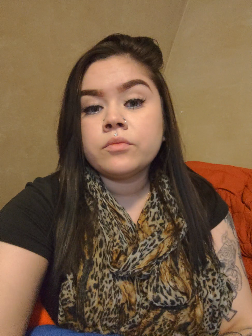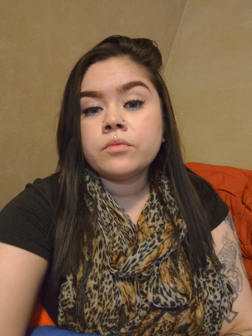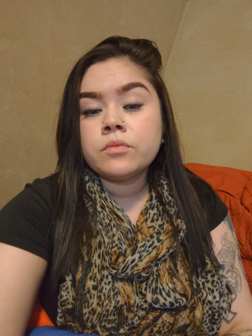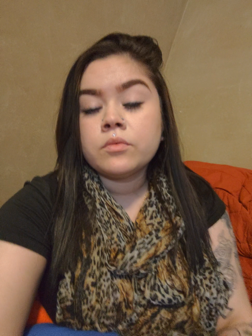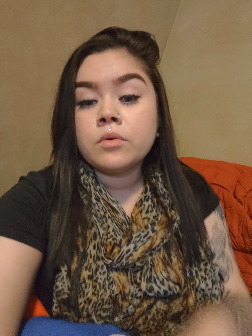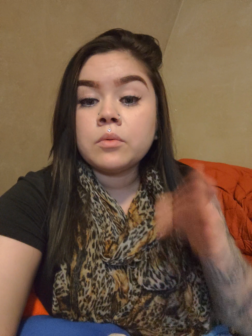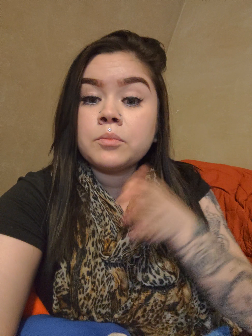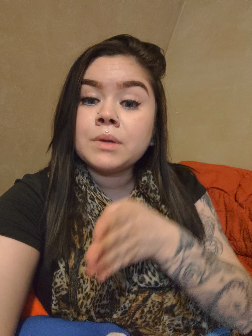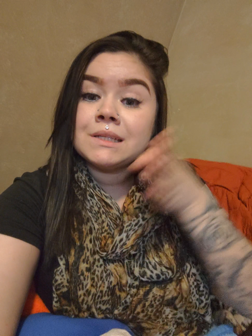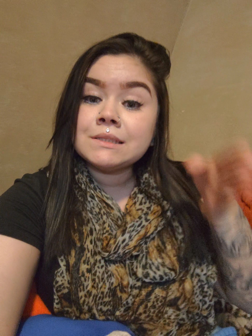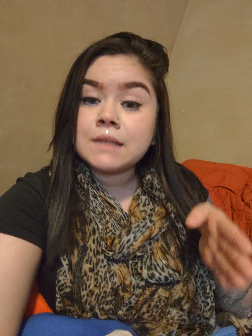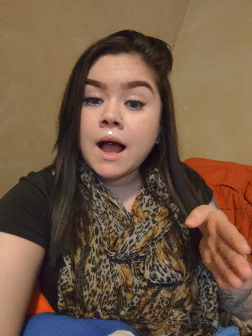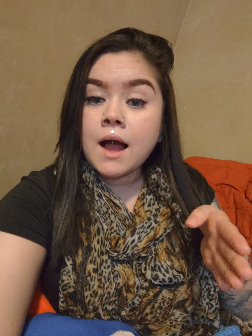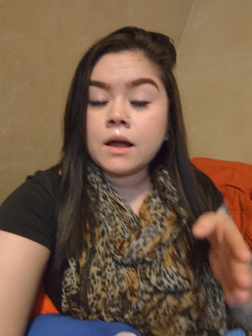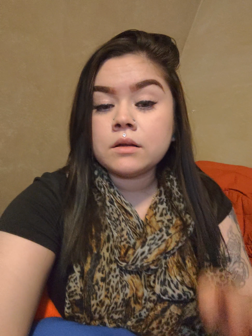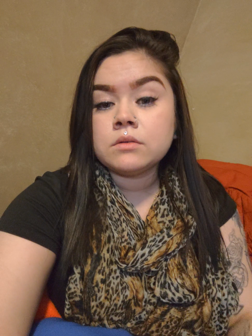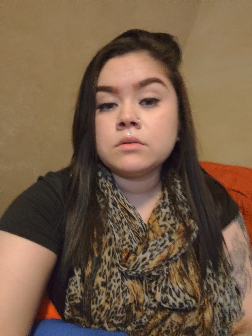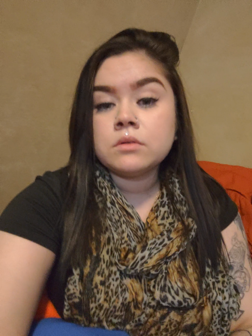beside